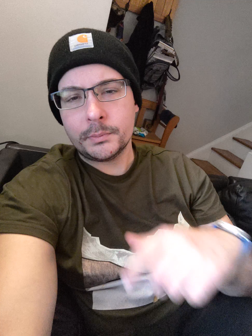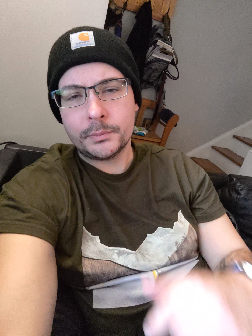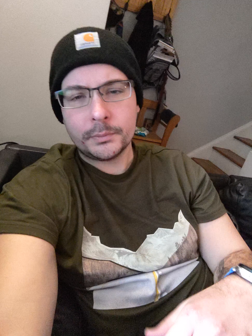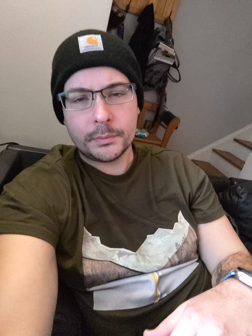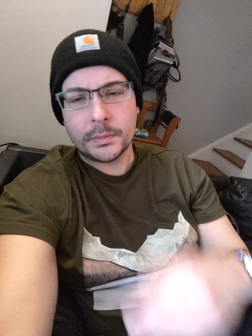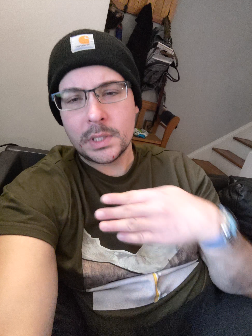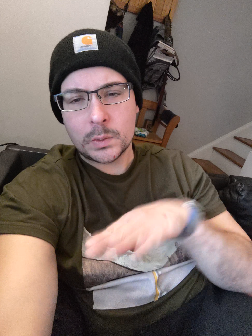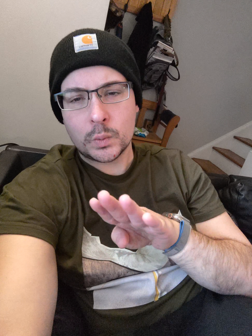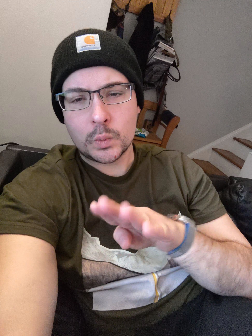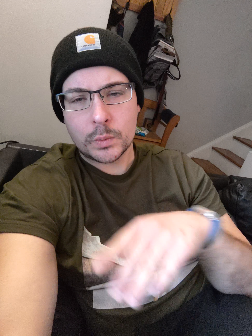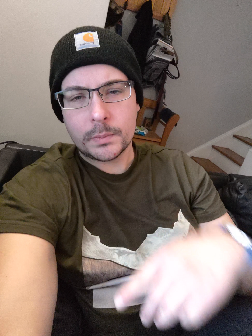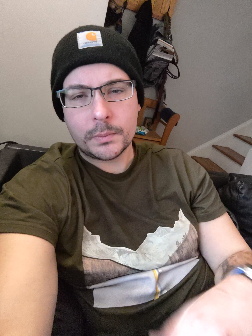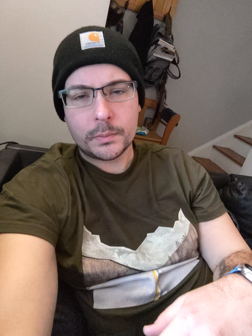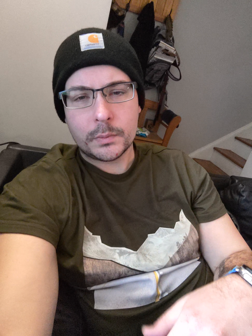into